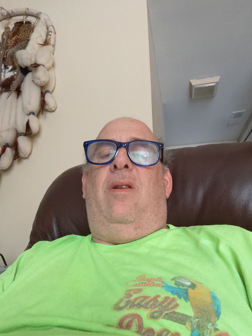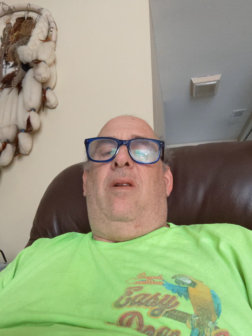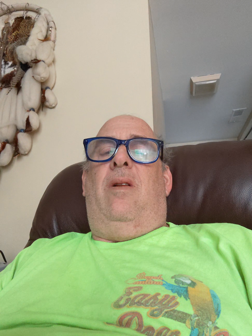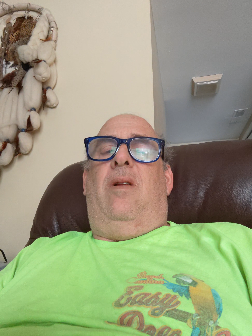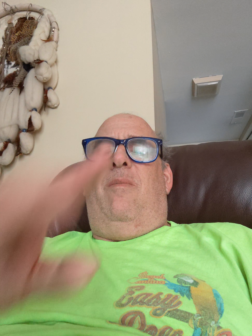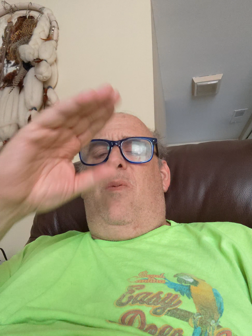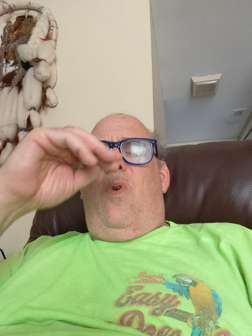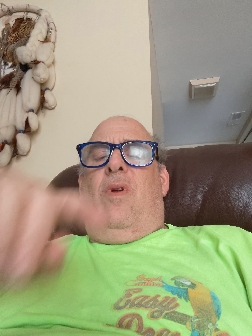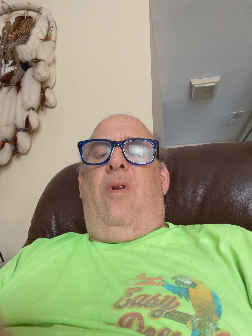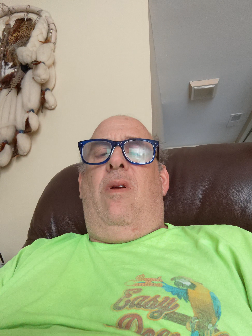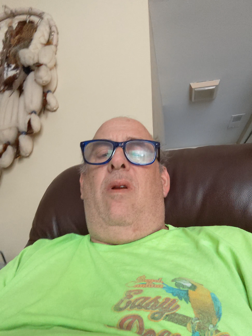boy